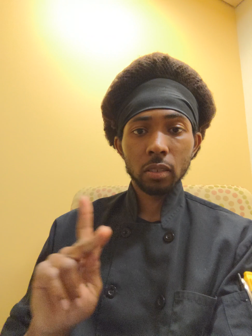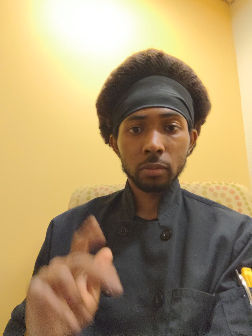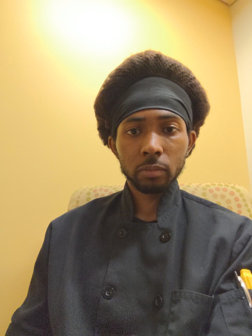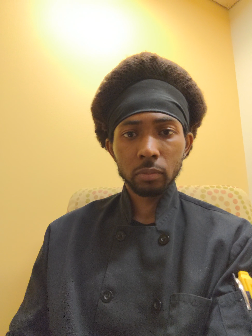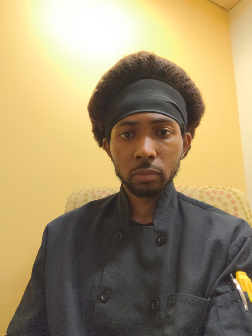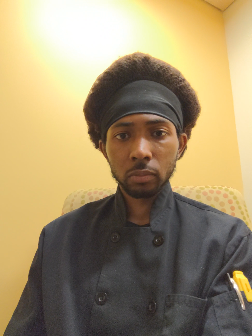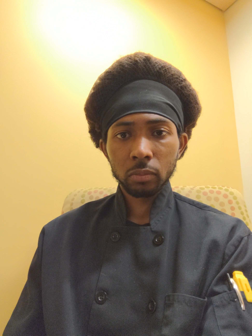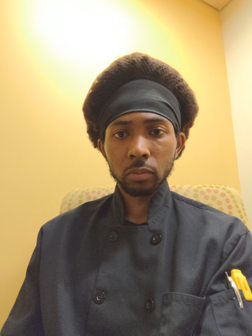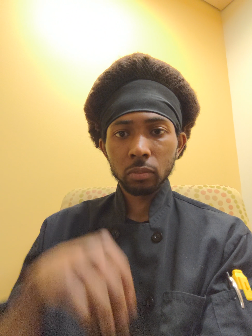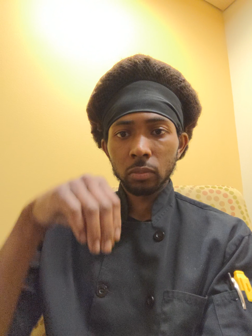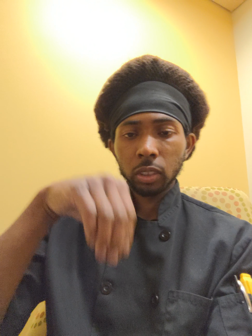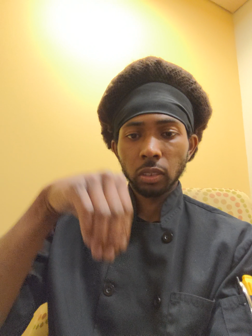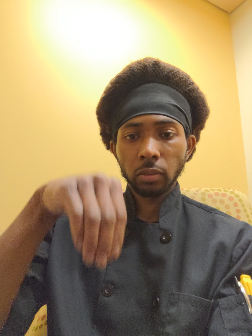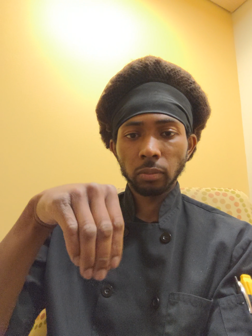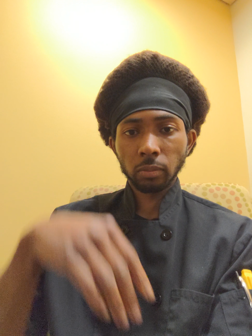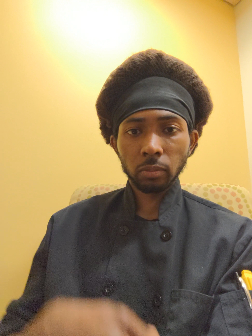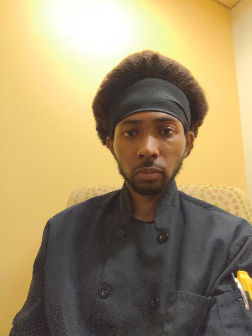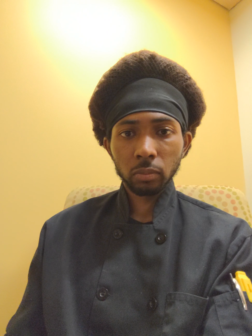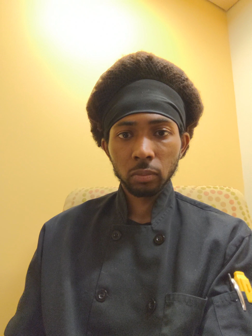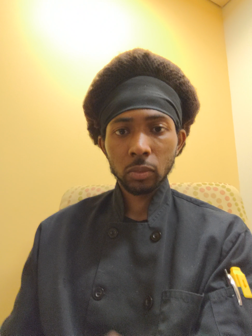inside